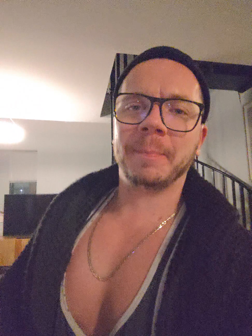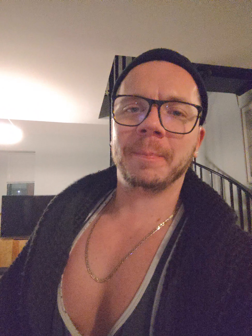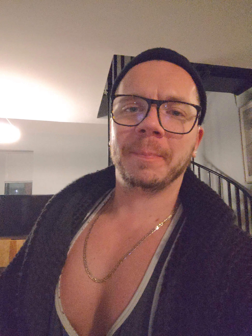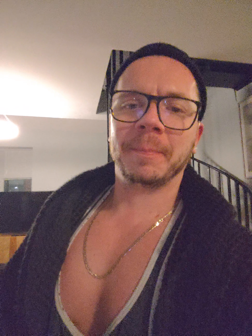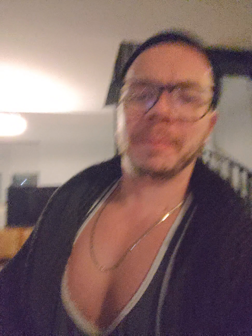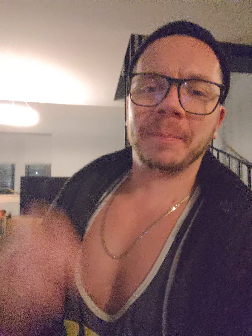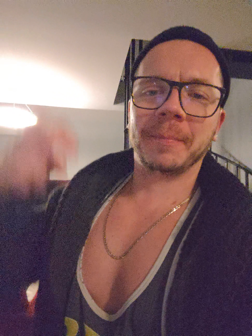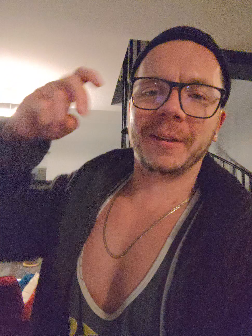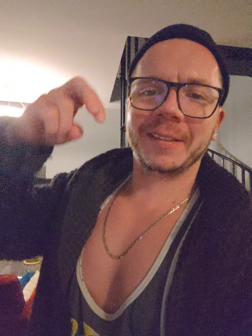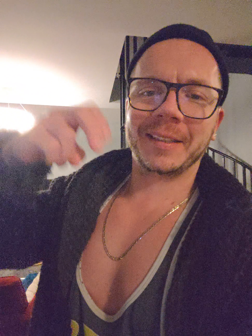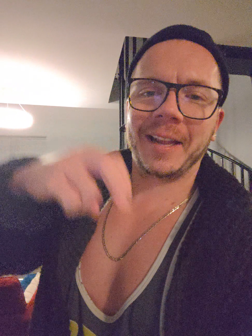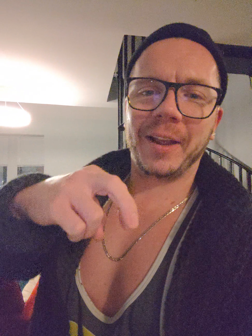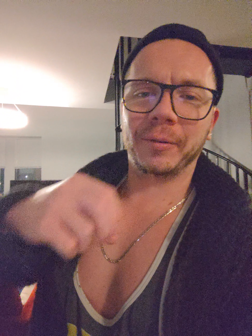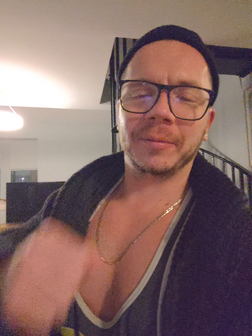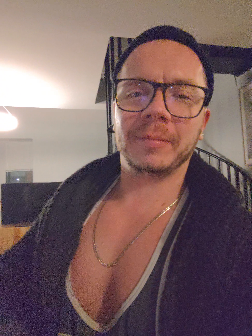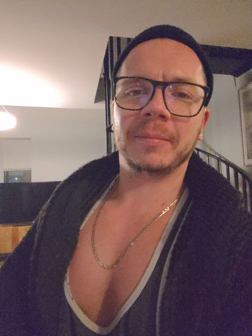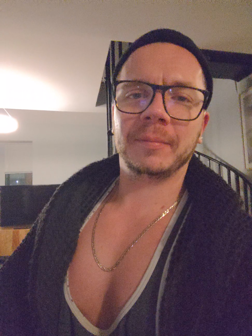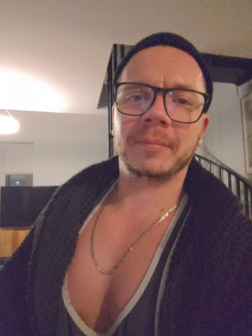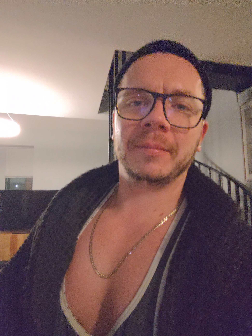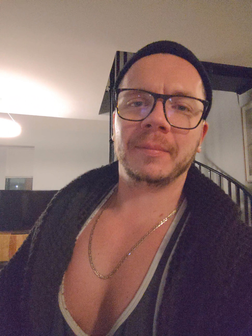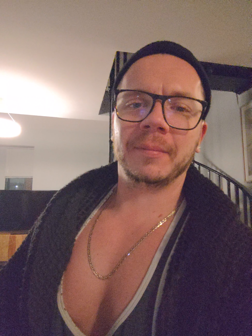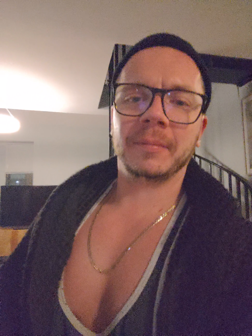stairs